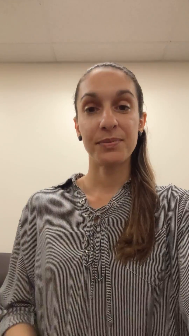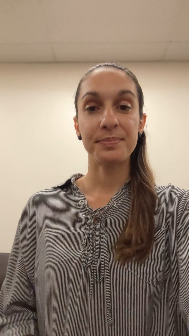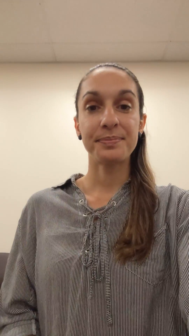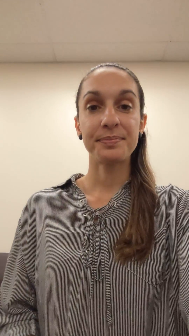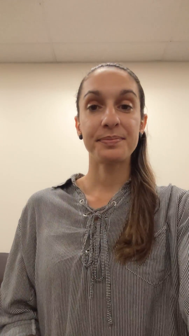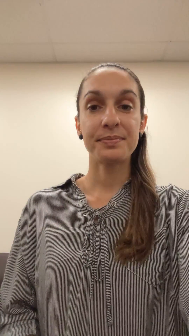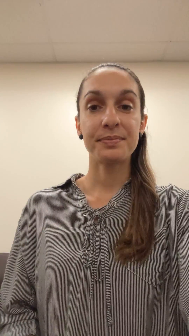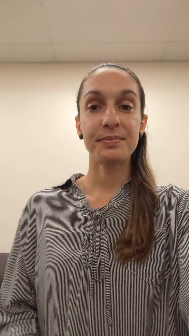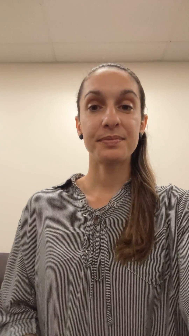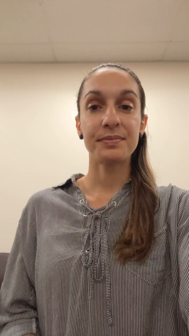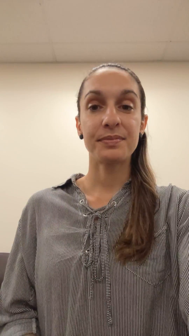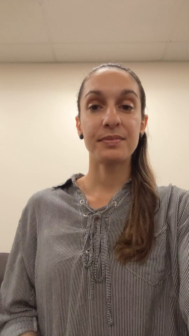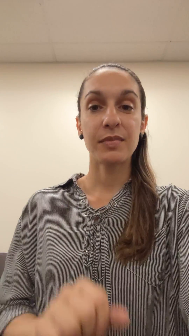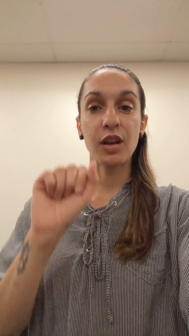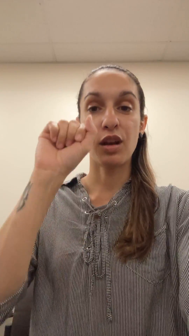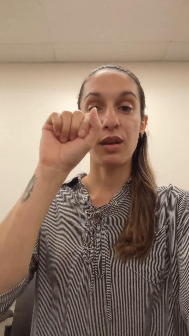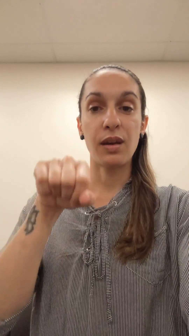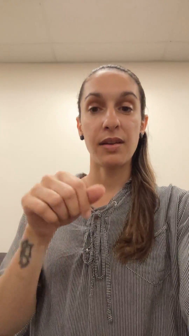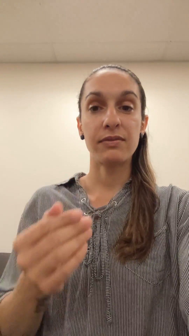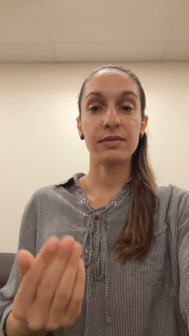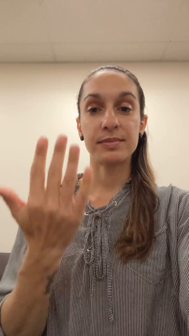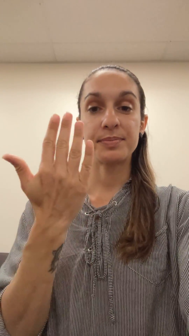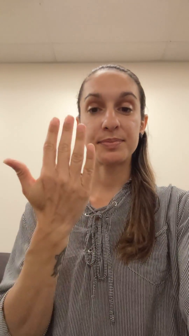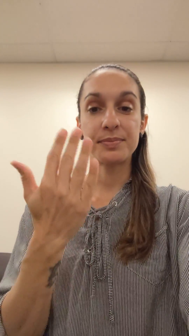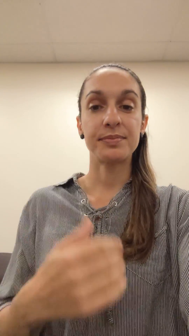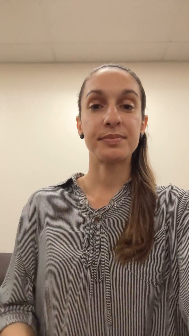gloves